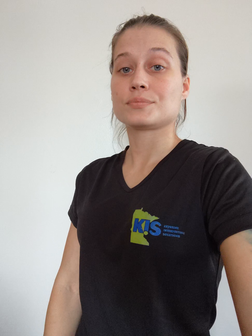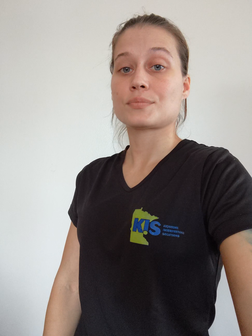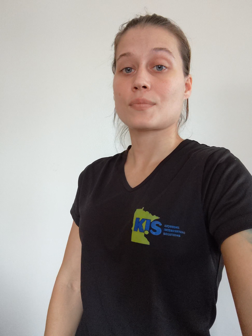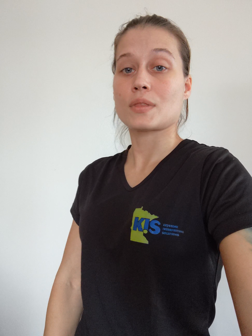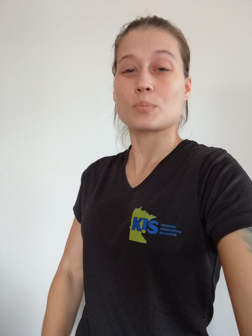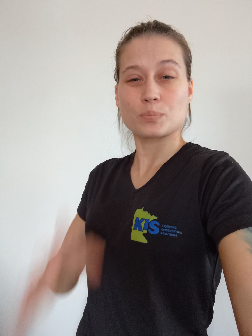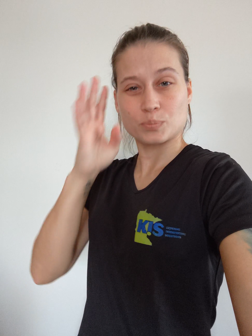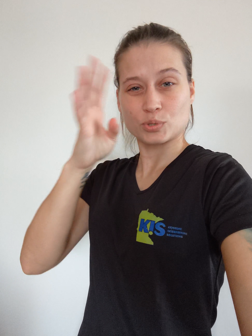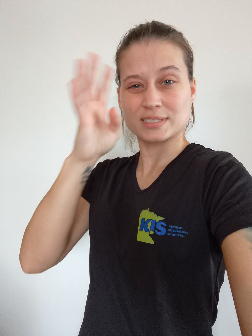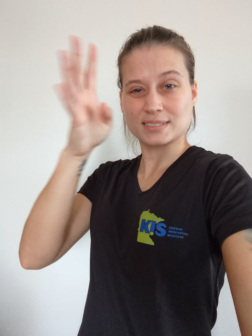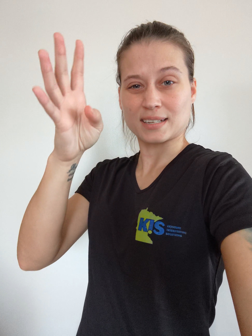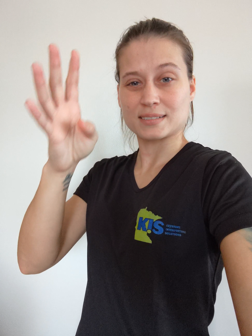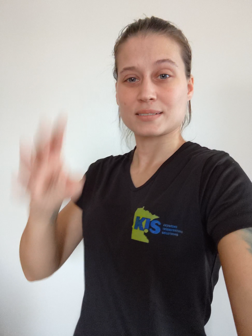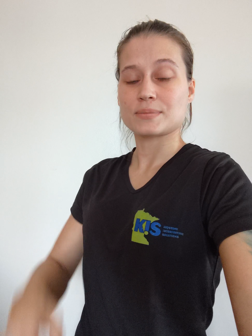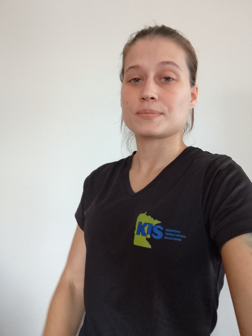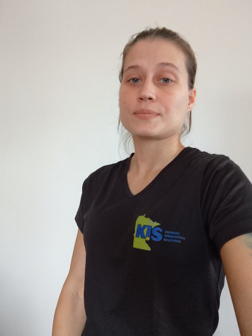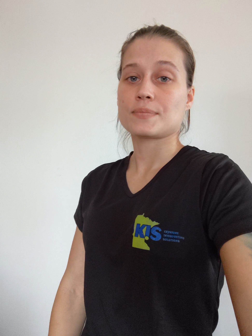pretend